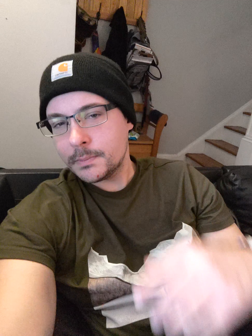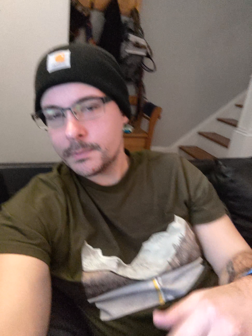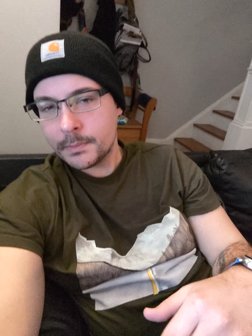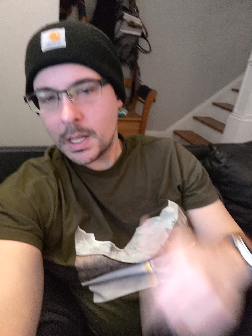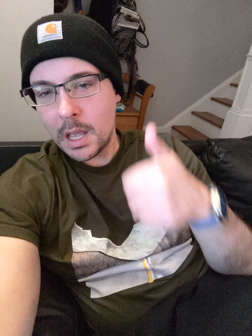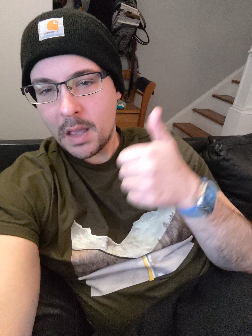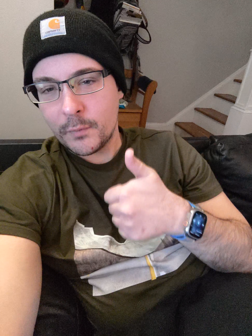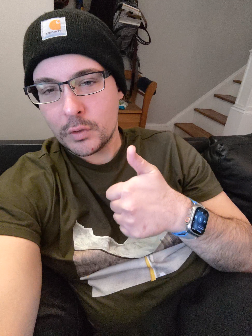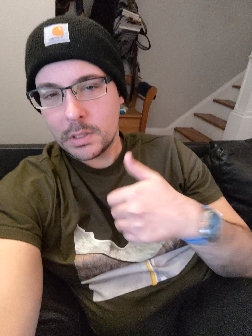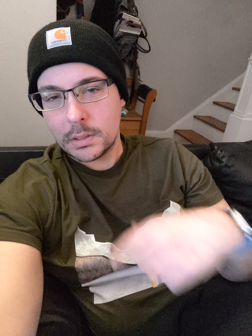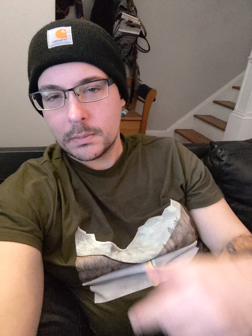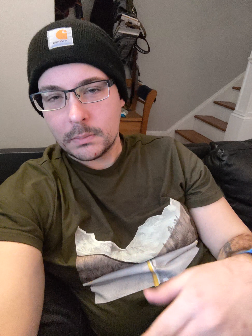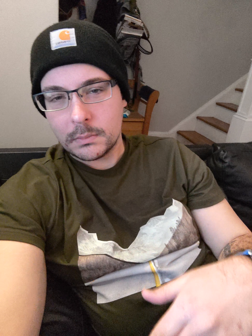every